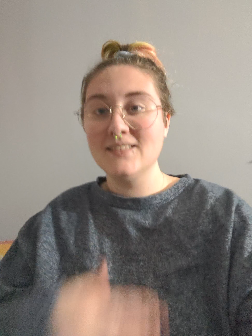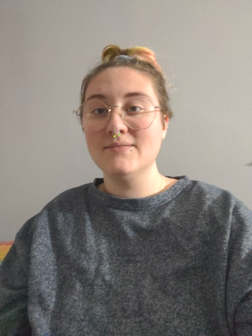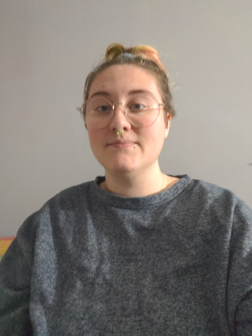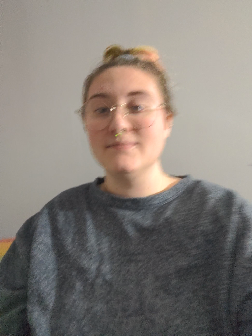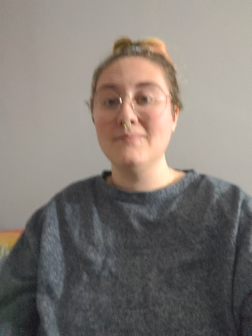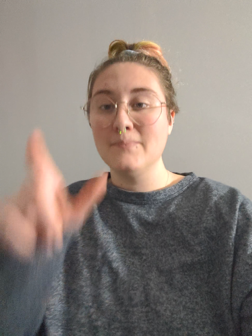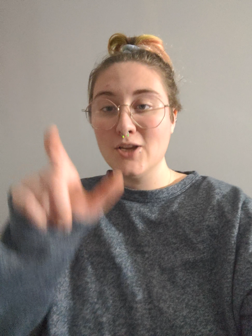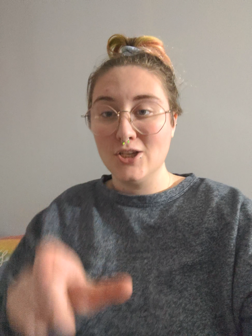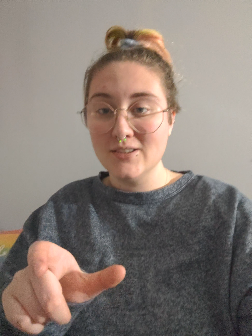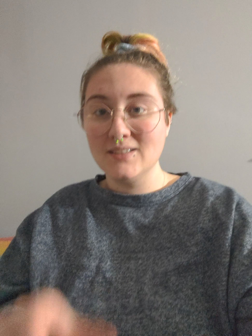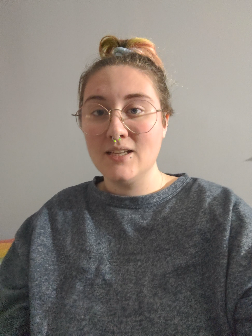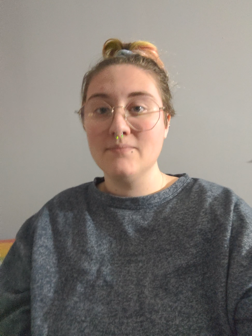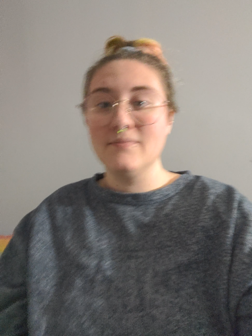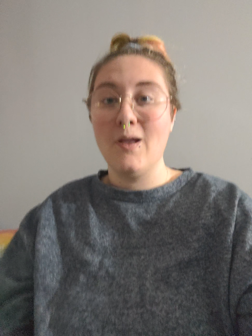person